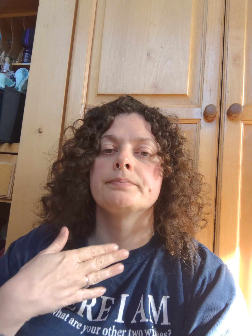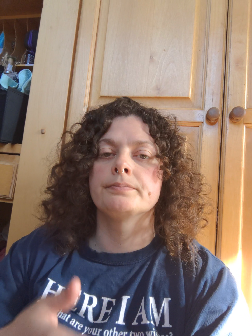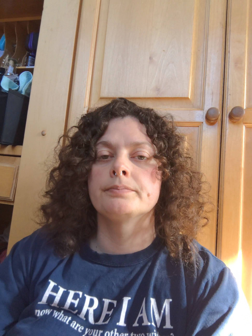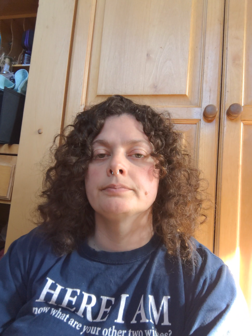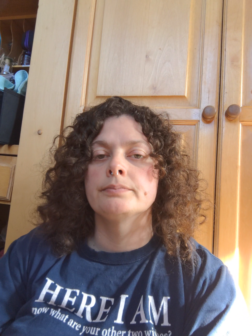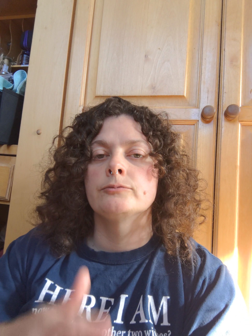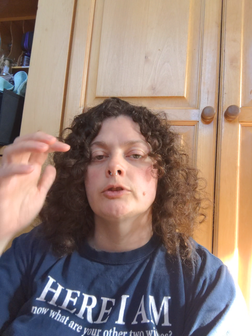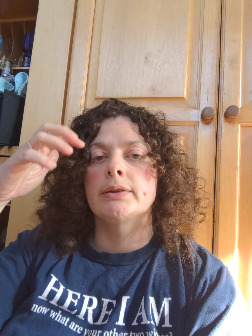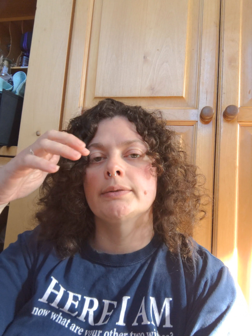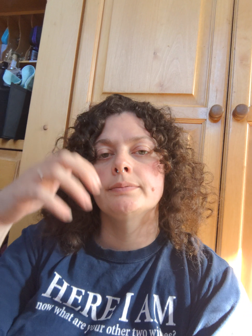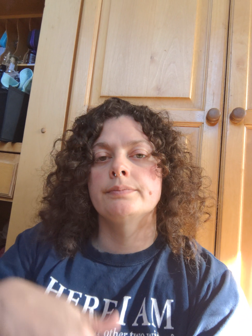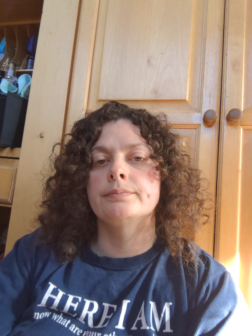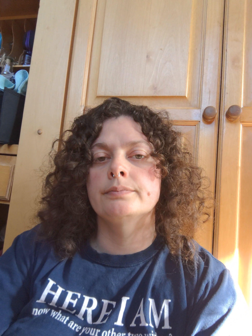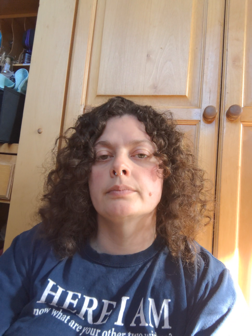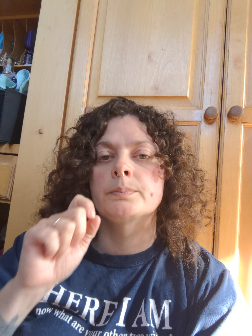rain